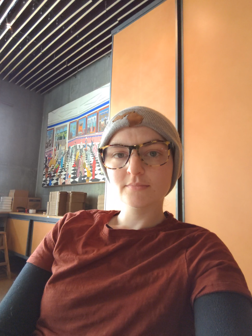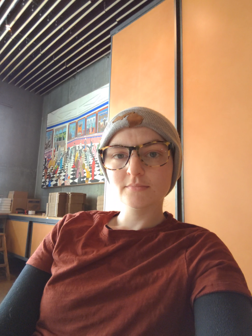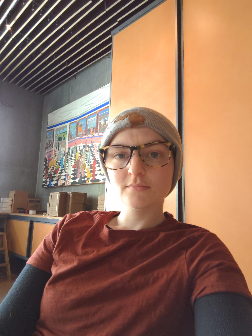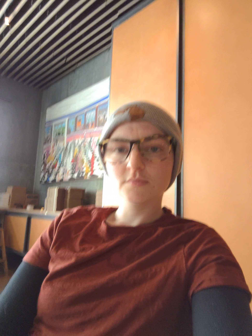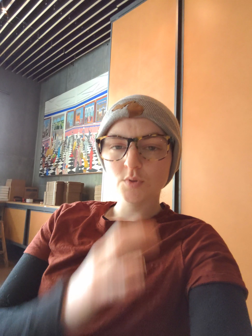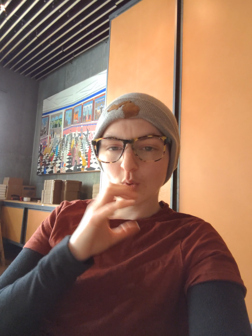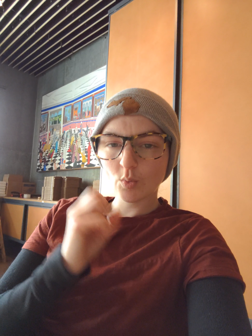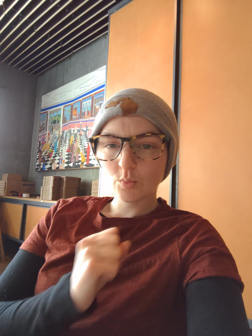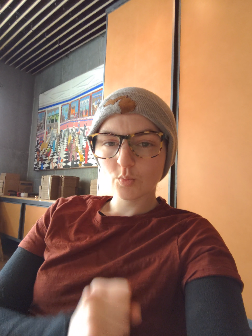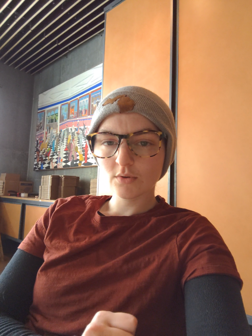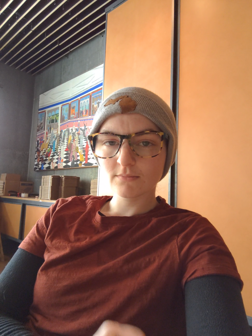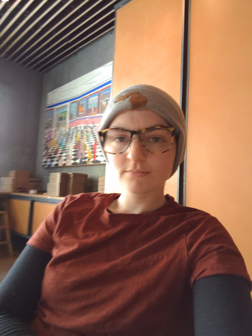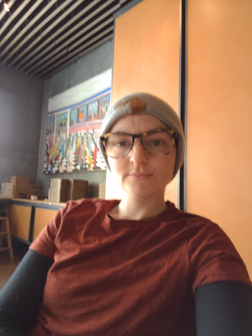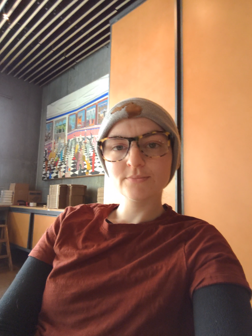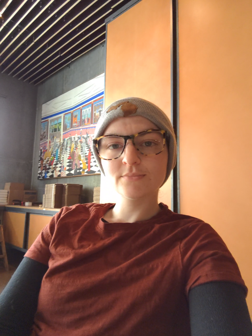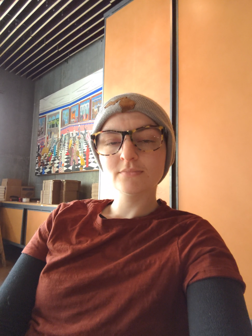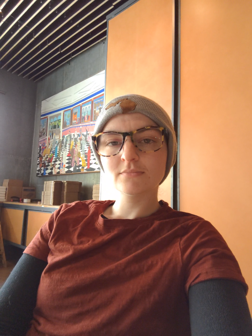old